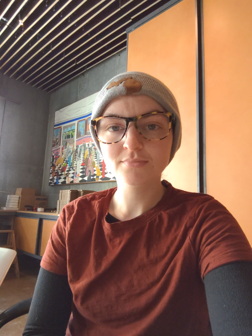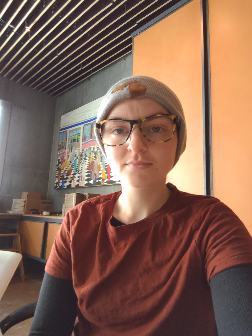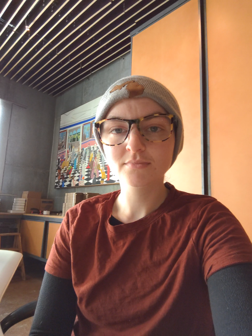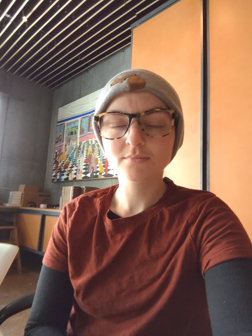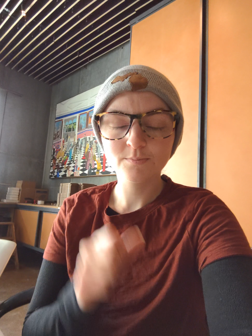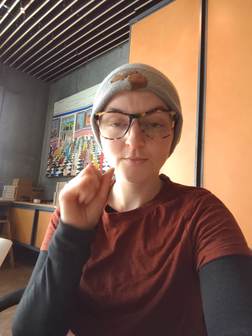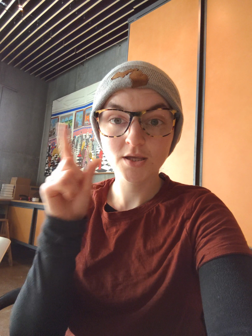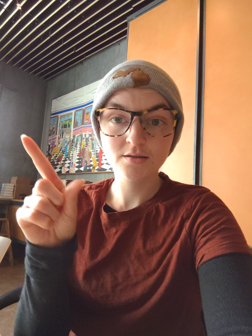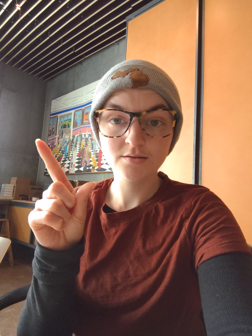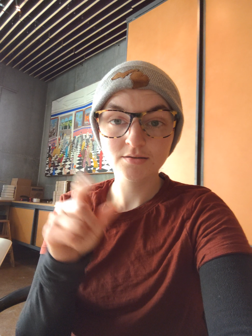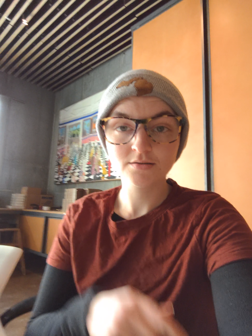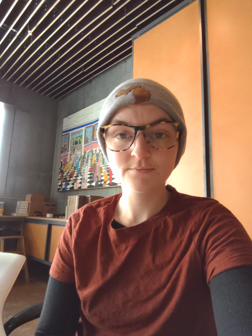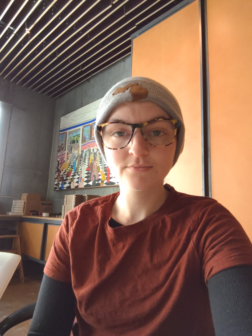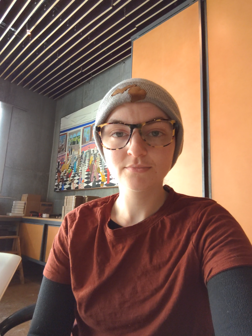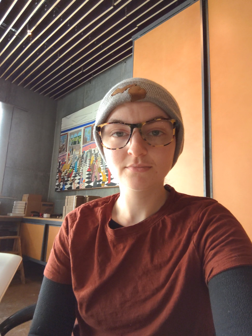awake